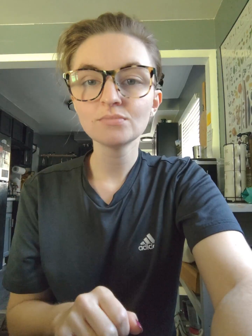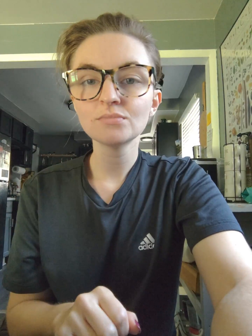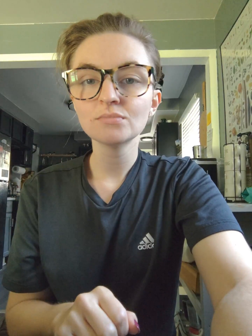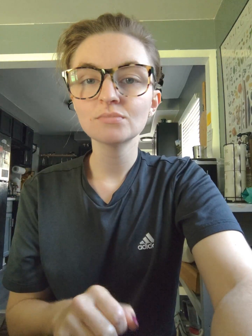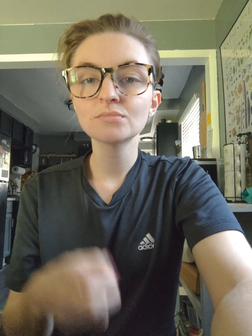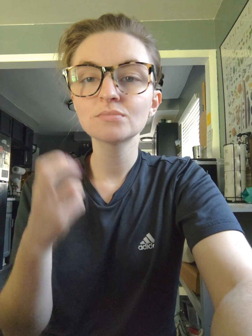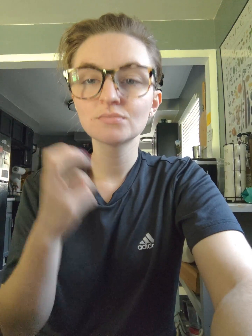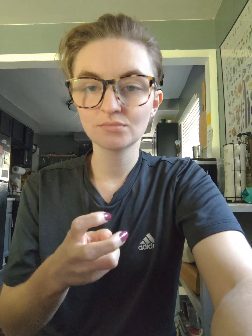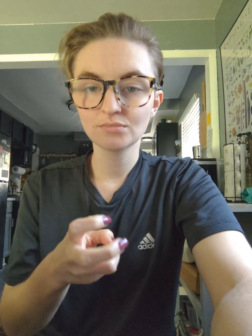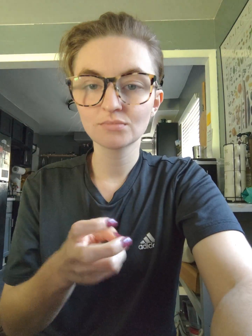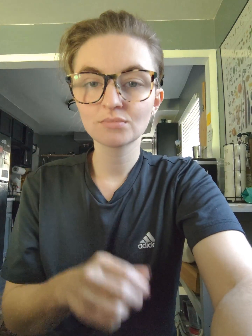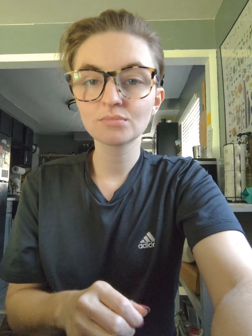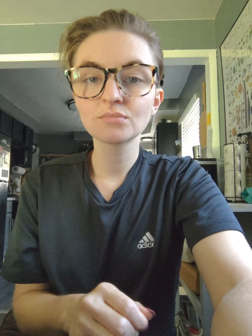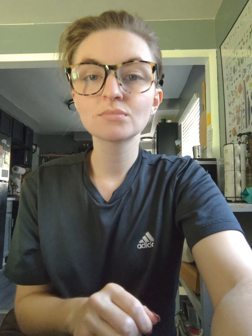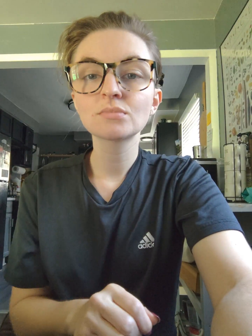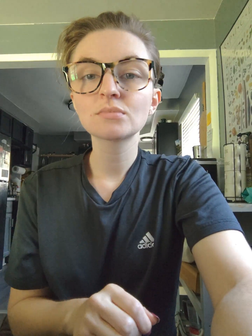hard